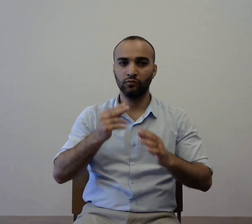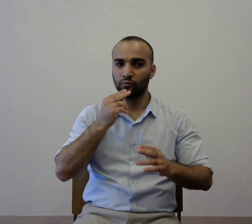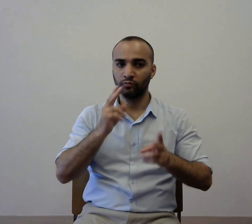mətbəx